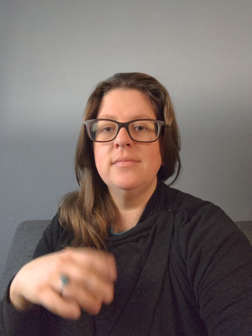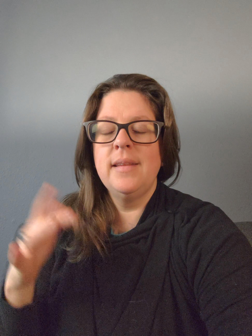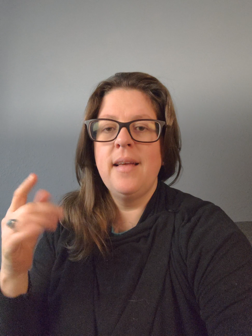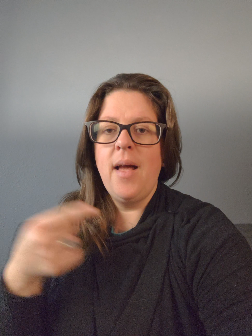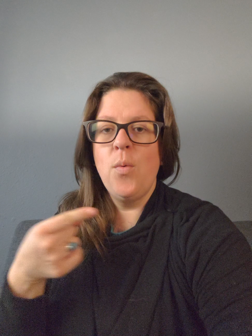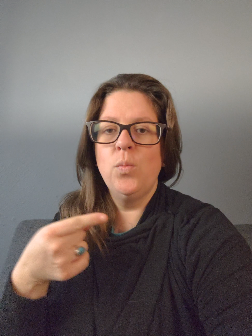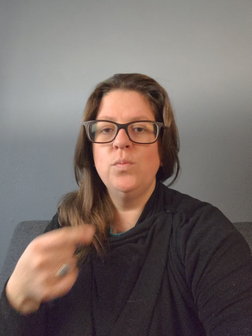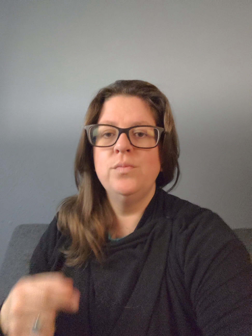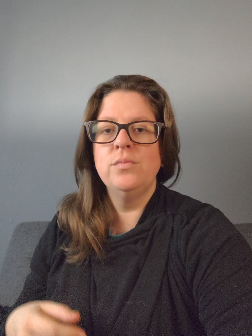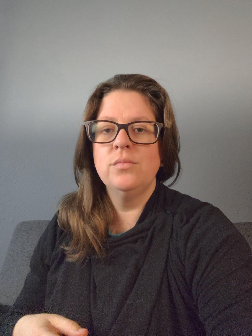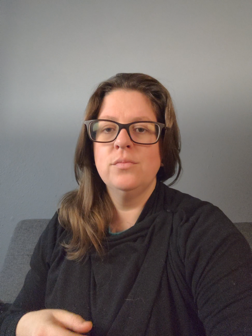owie